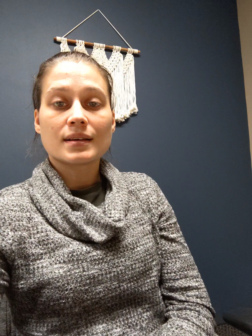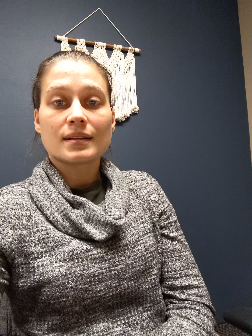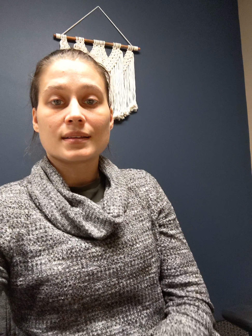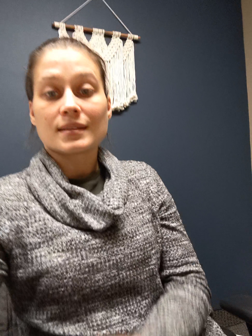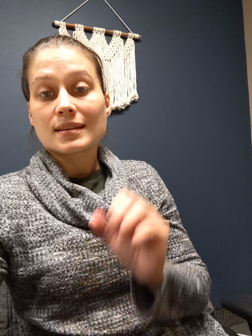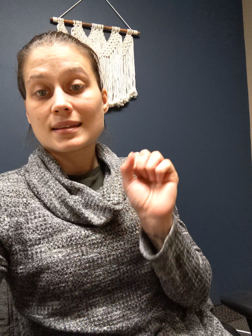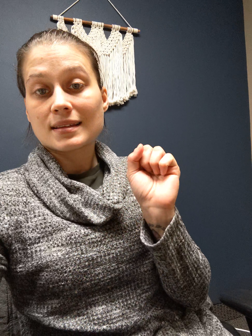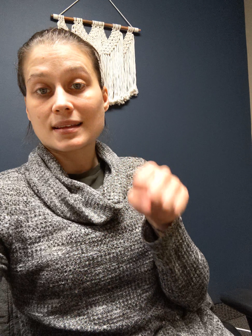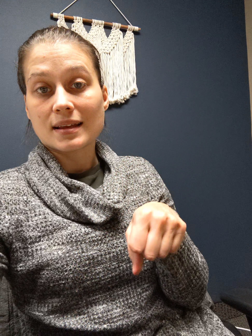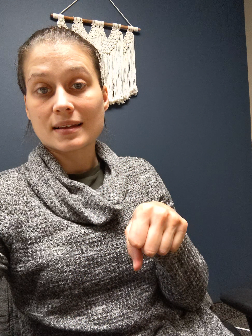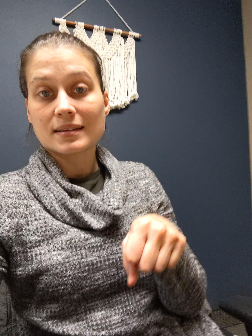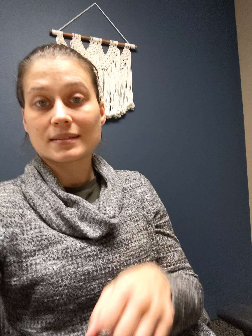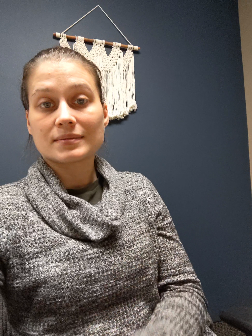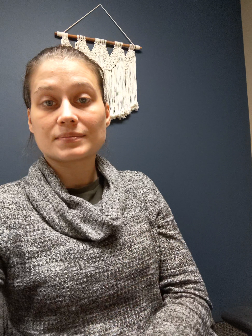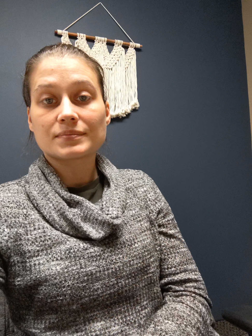can